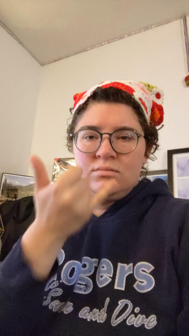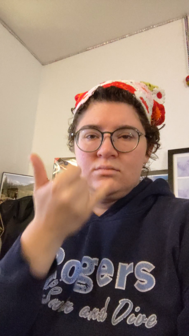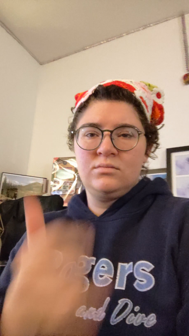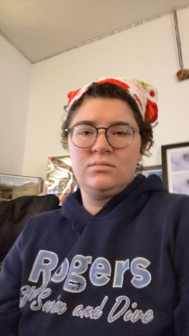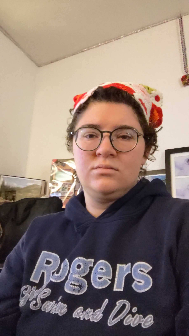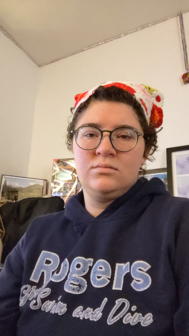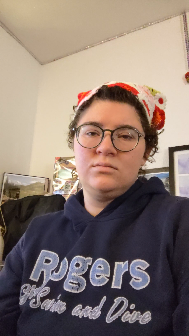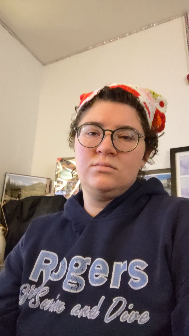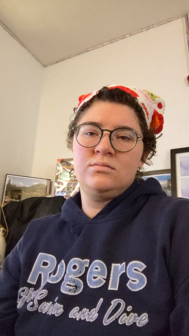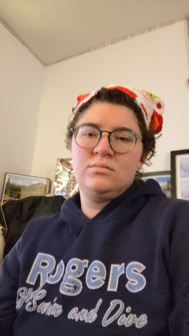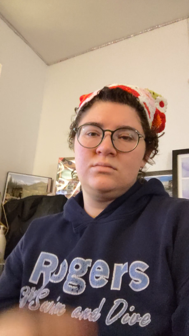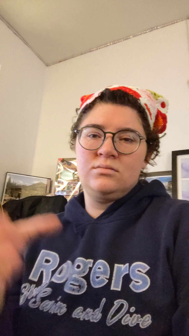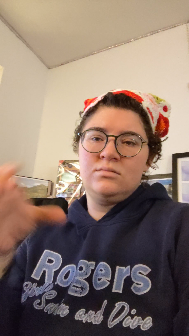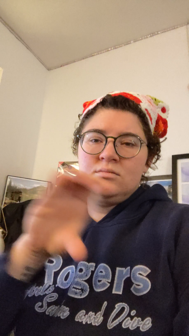pour